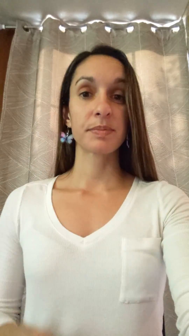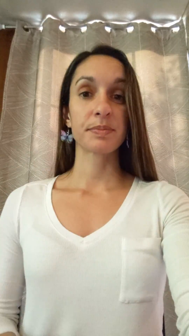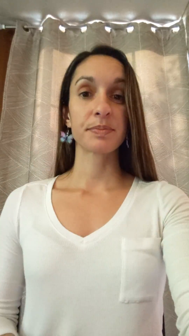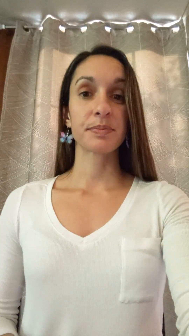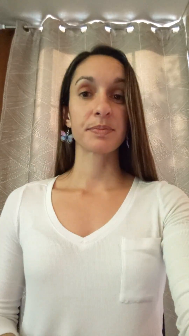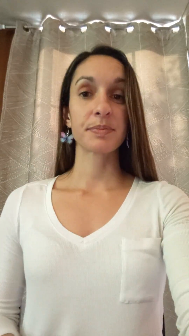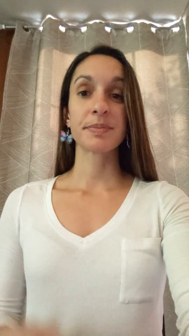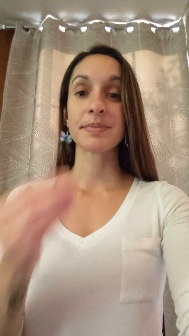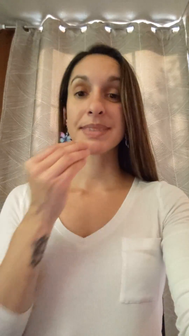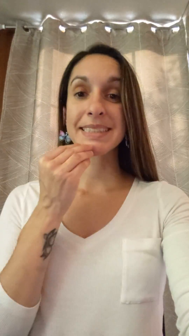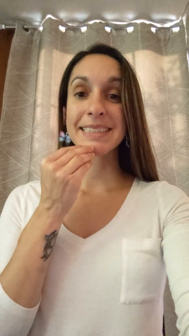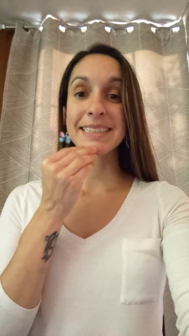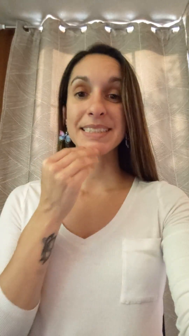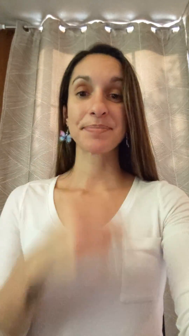eat